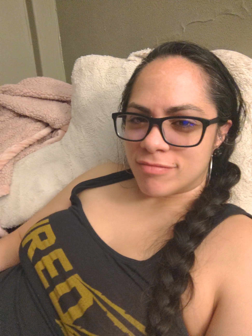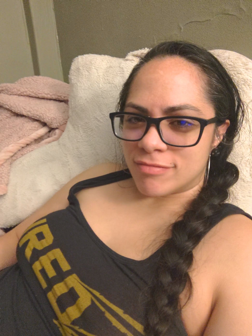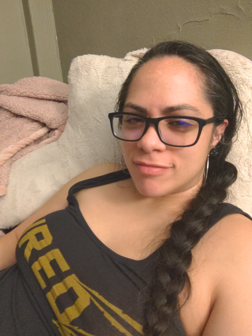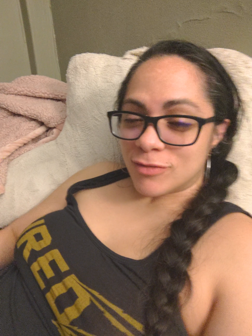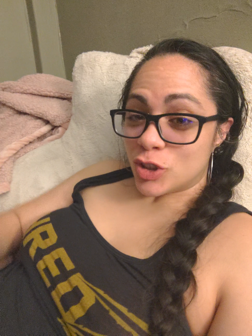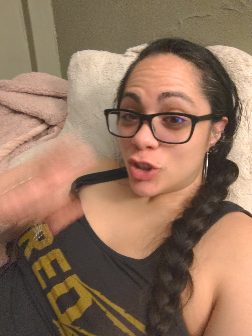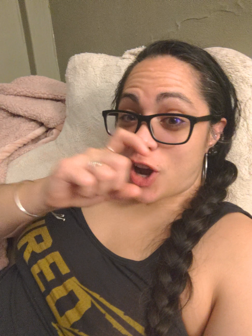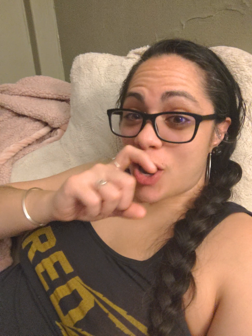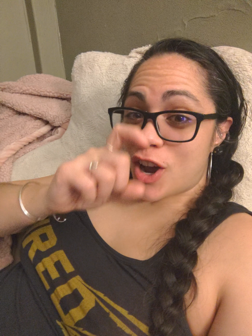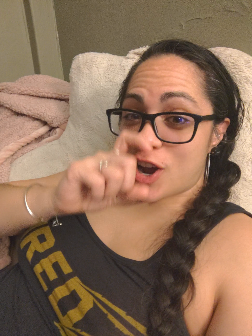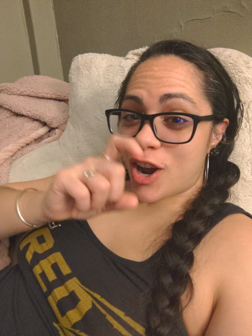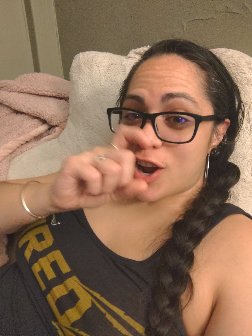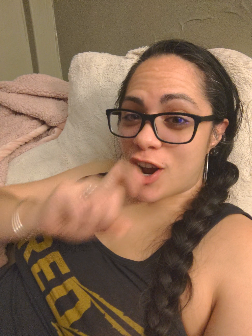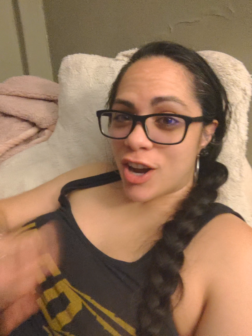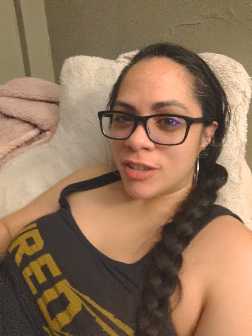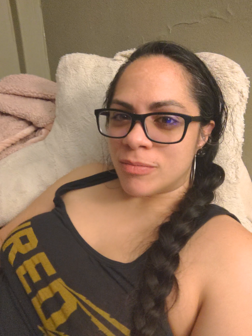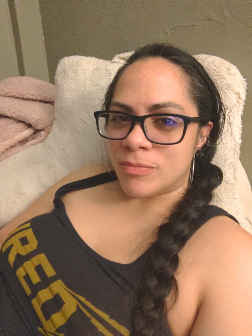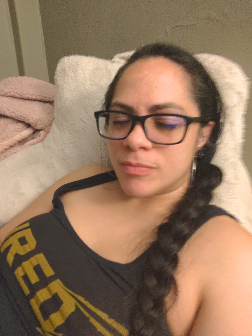doll